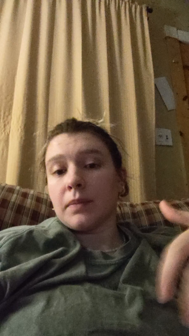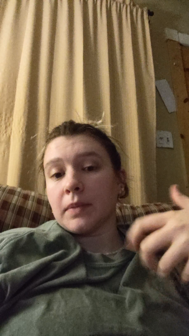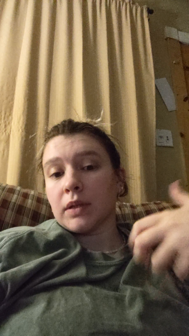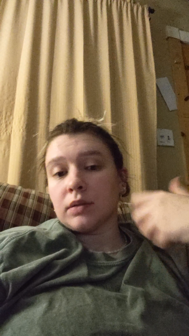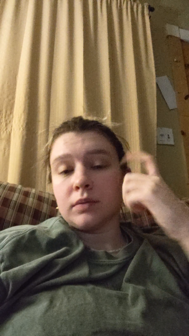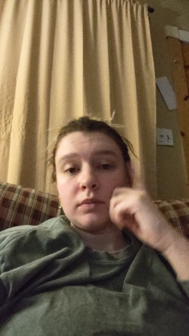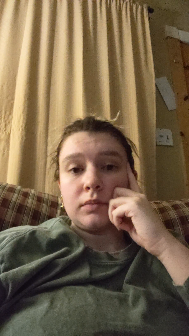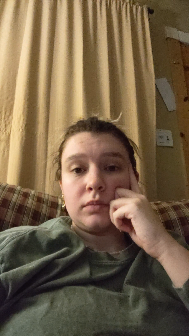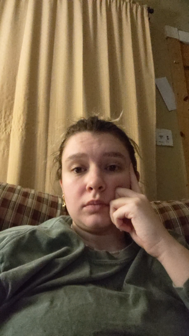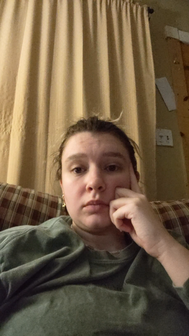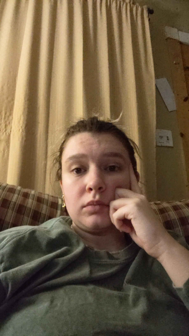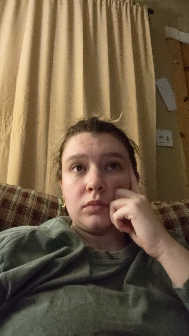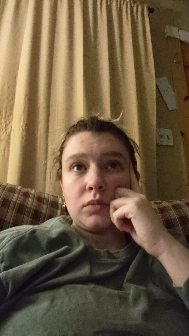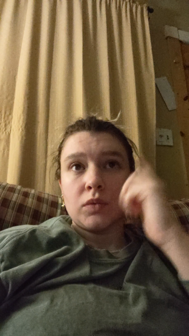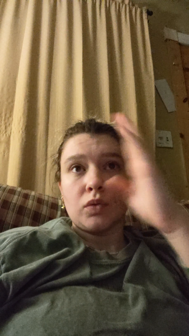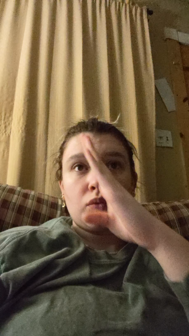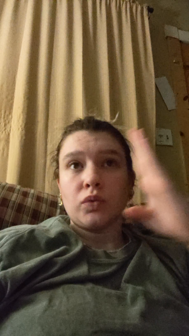roof